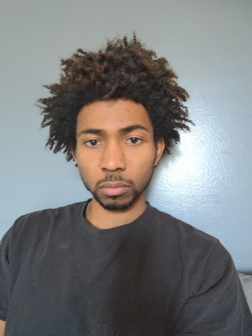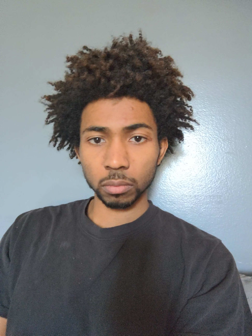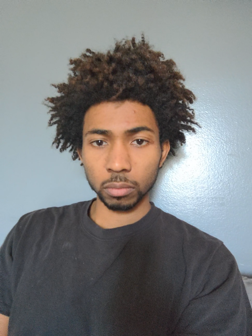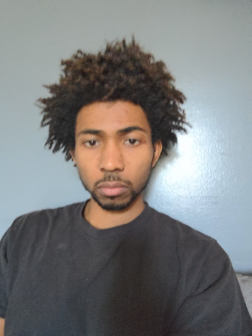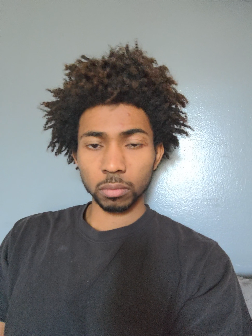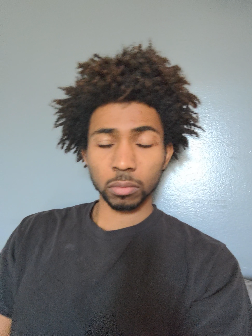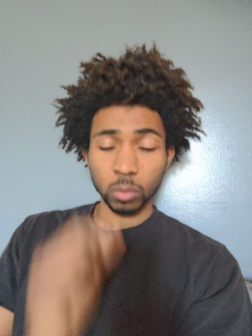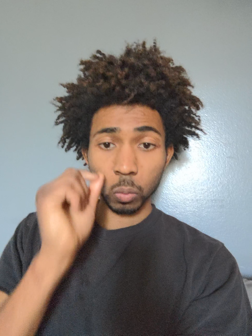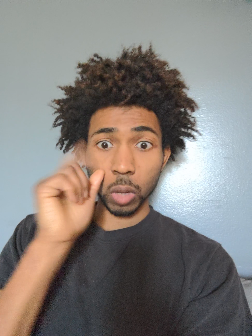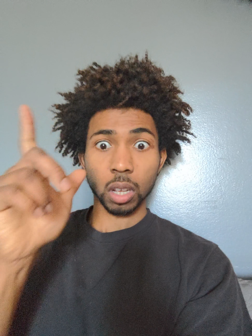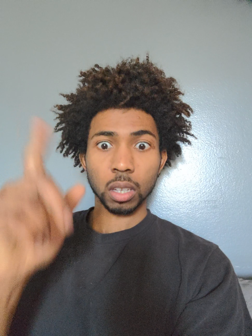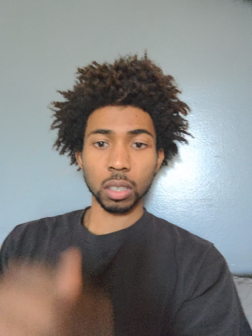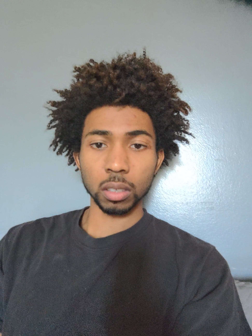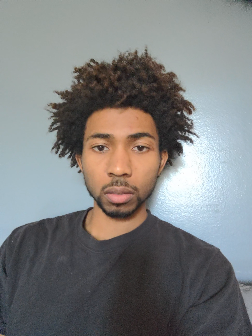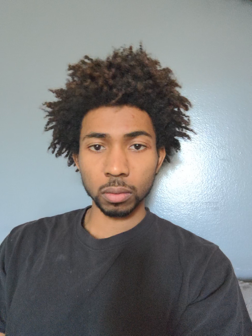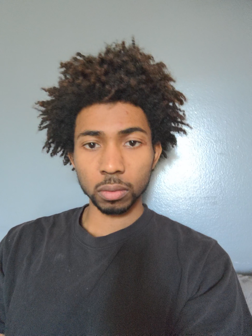awake